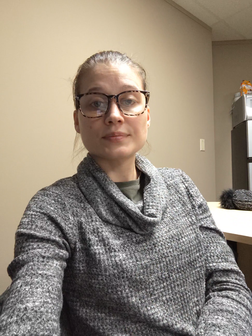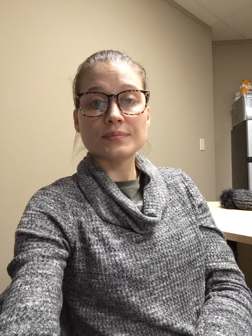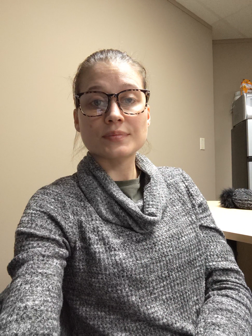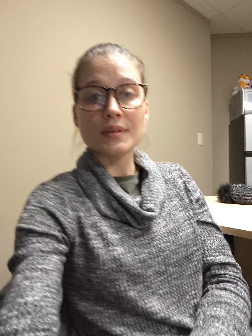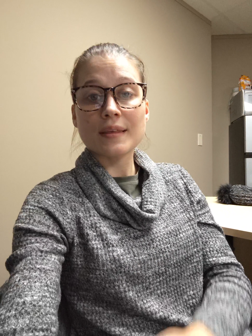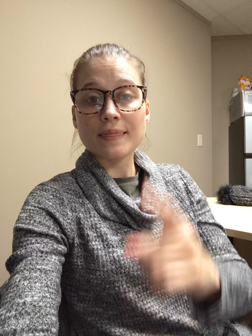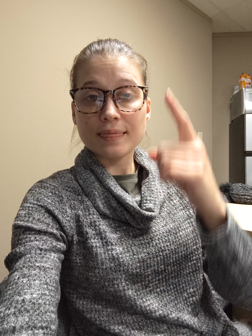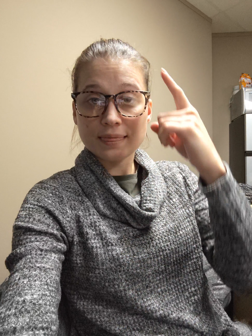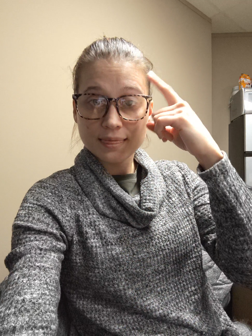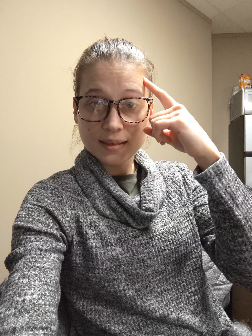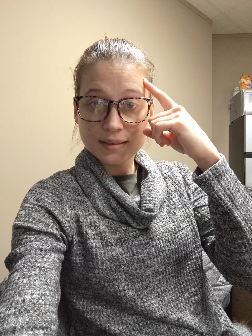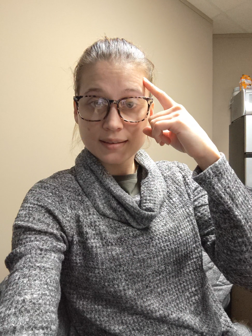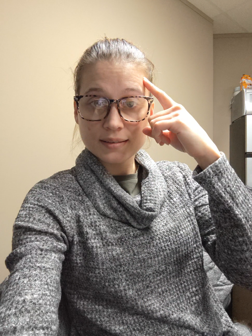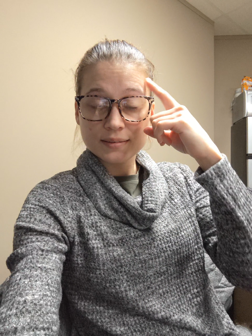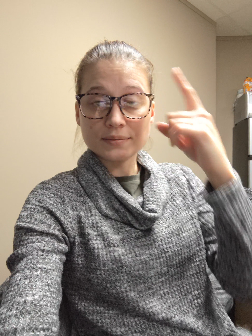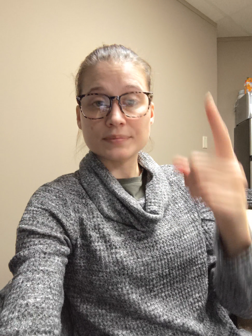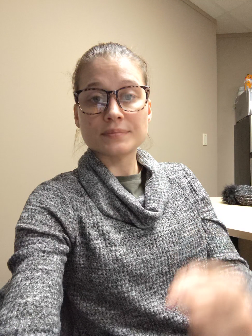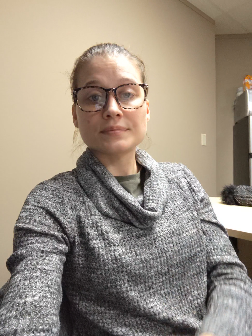think